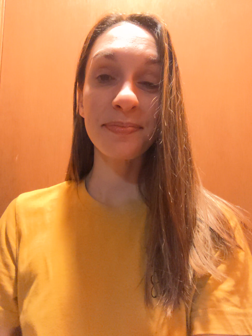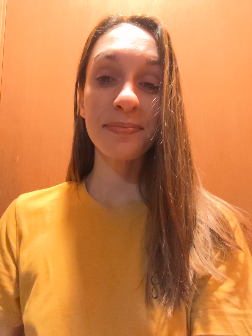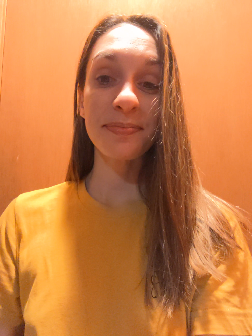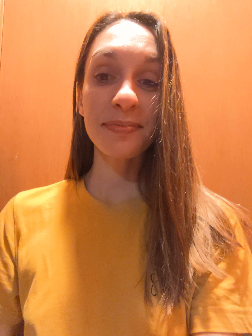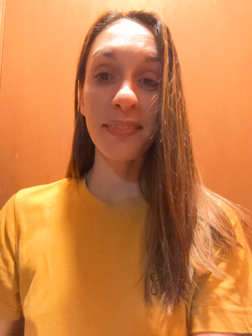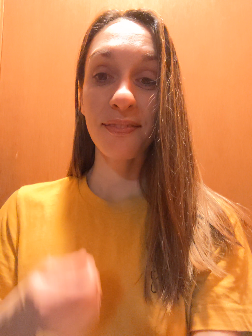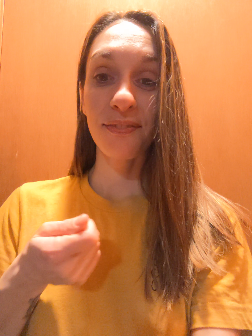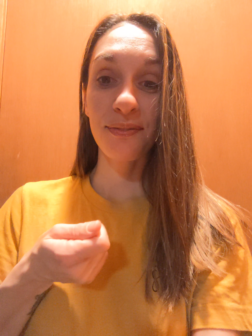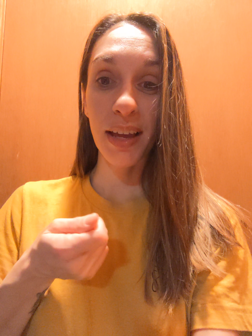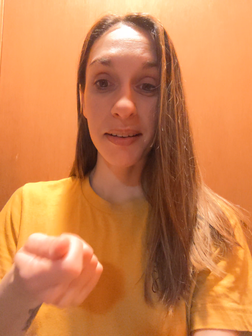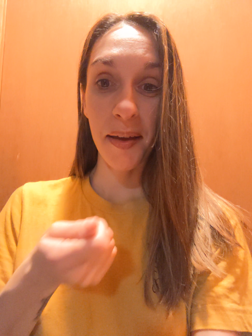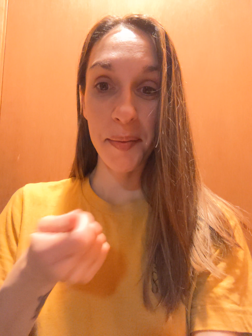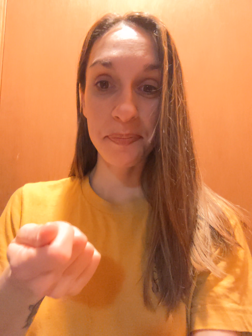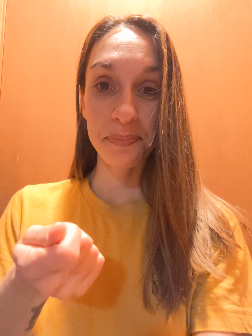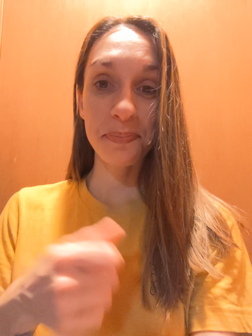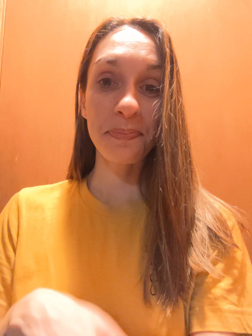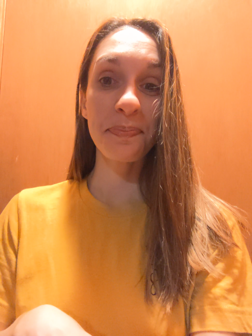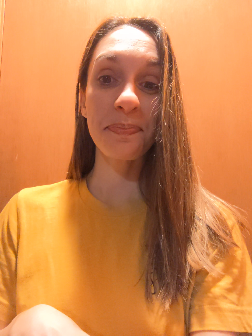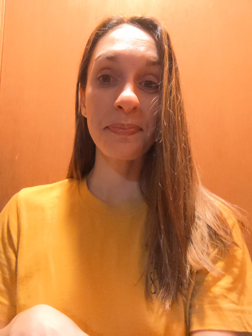vacuum